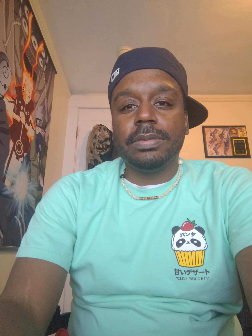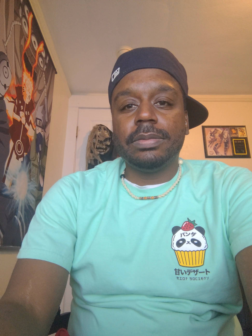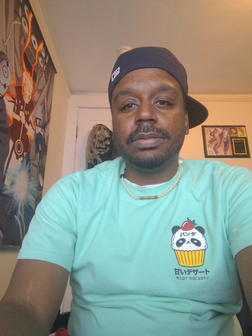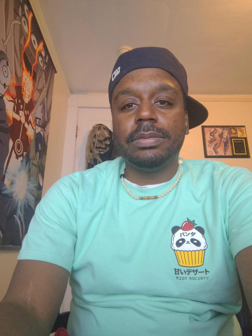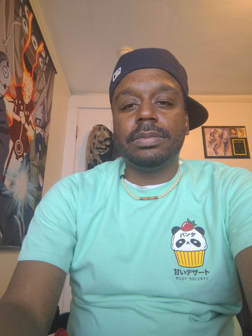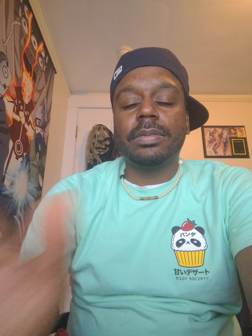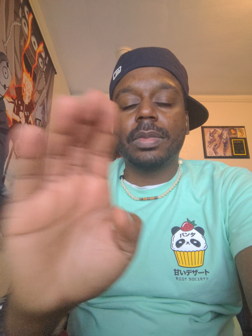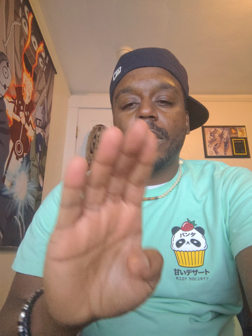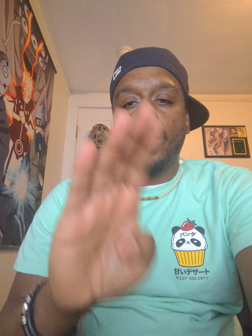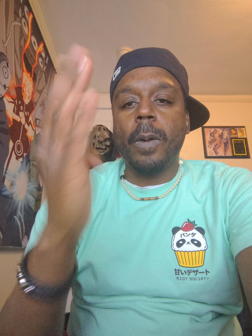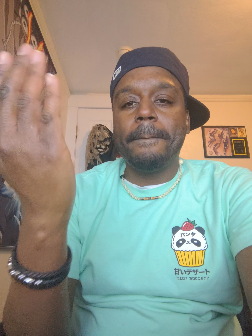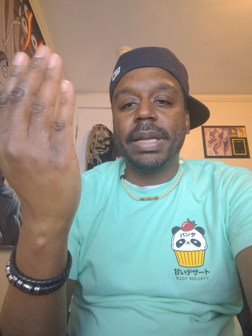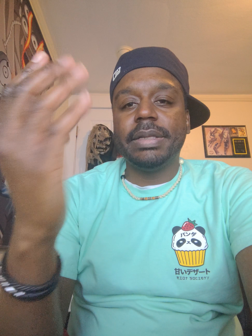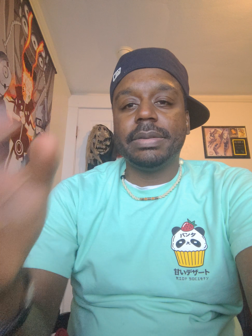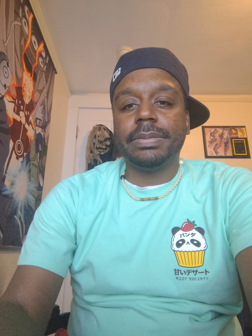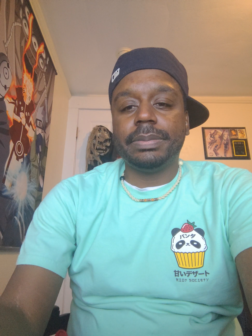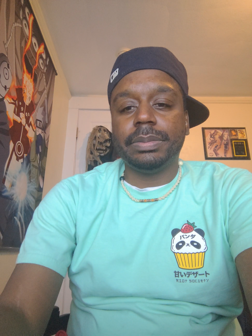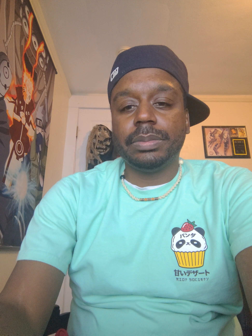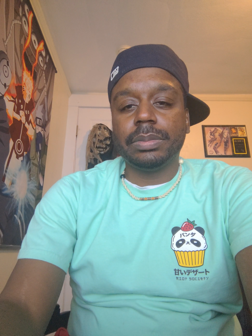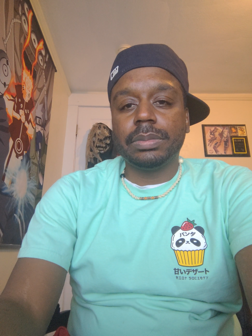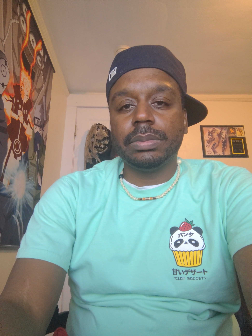open